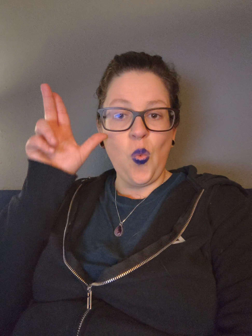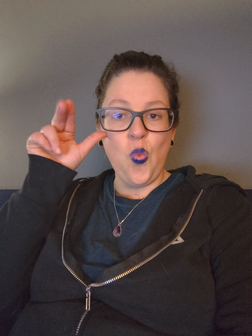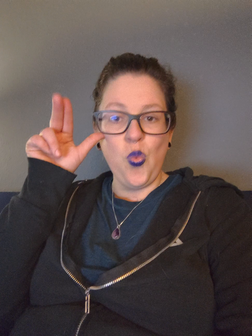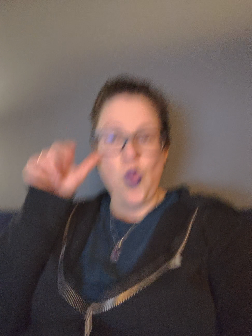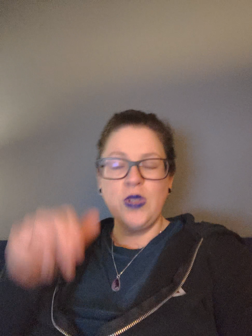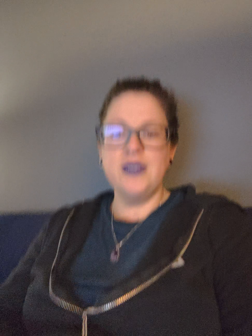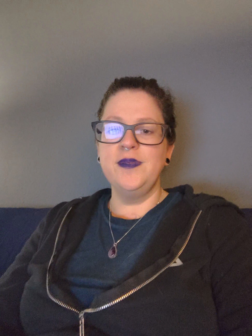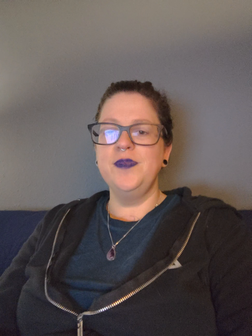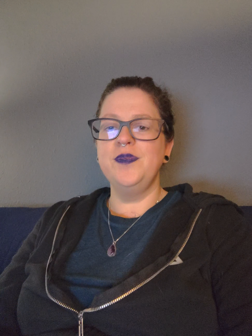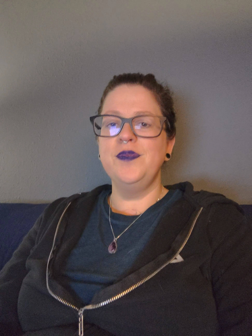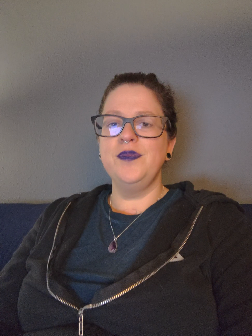horse